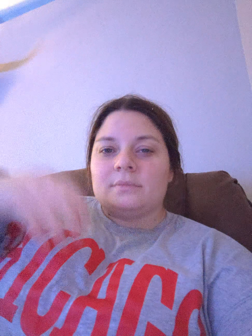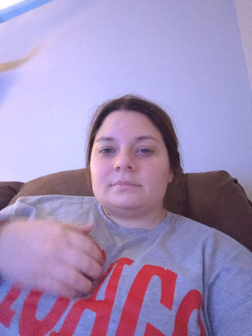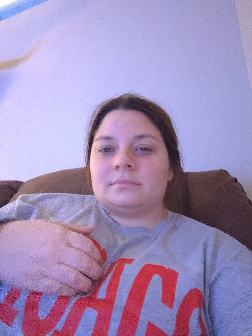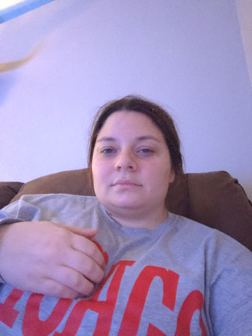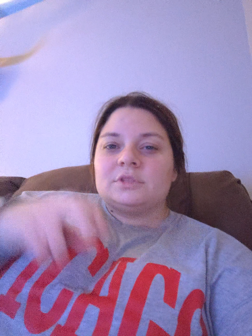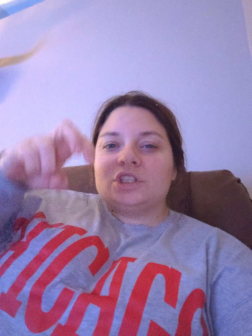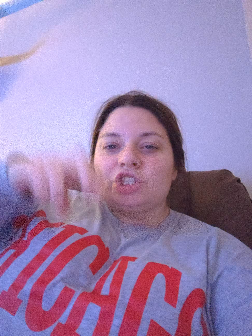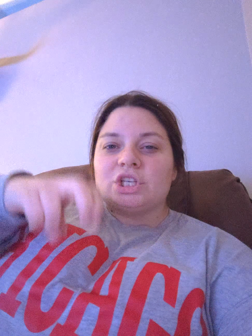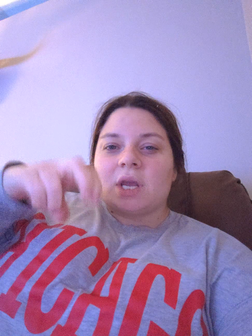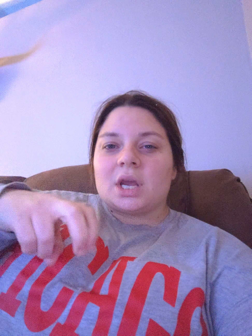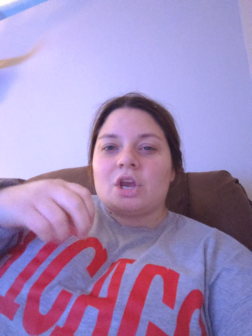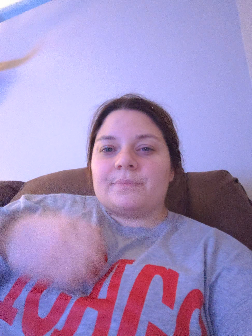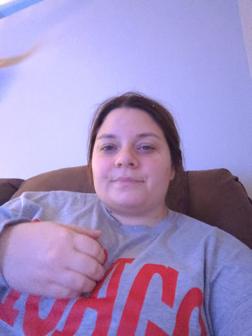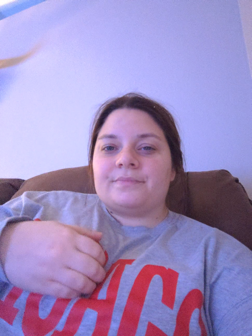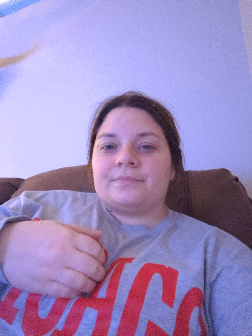chair